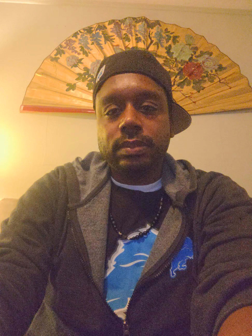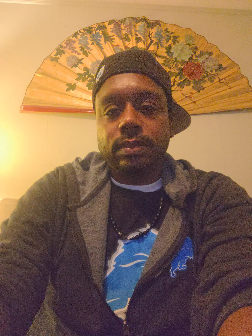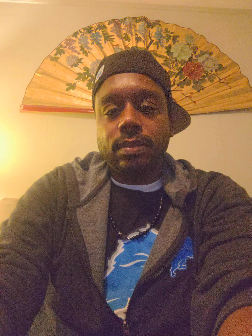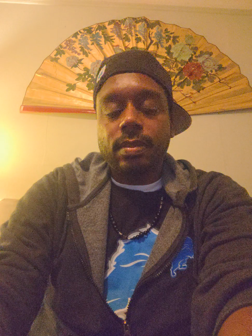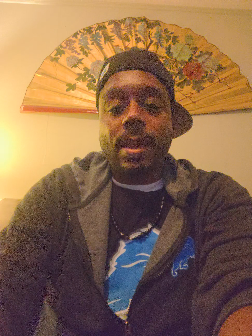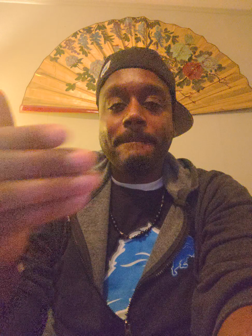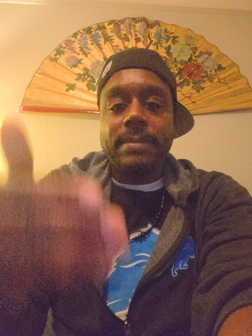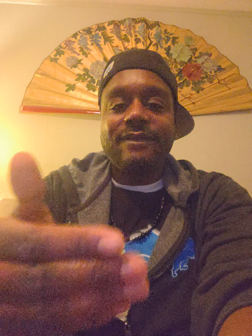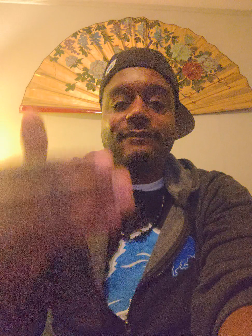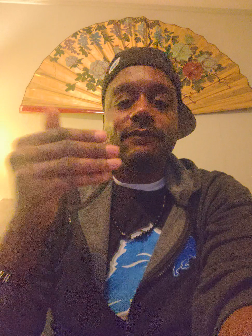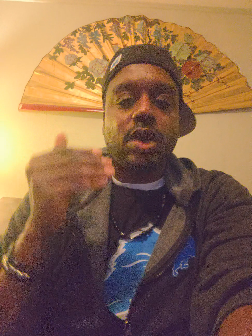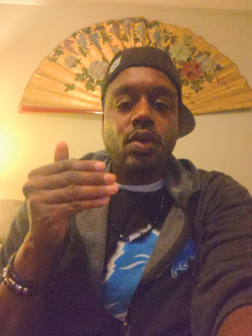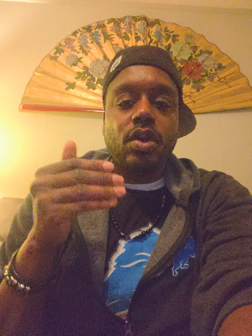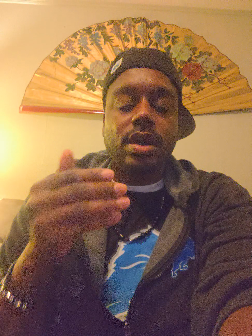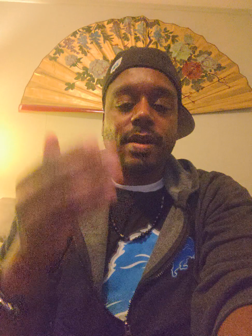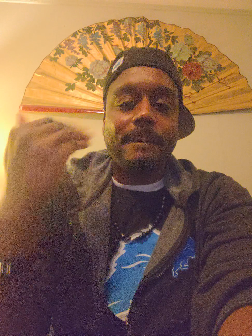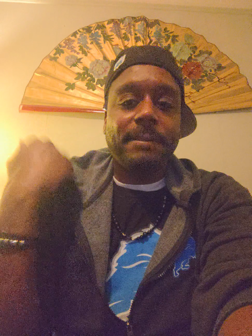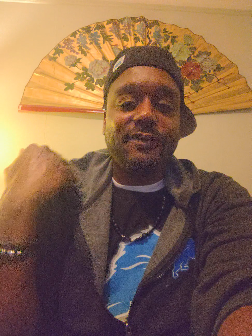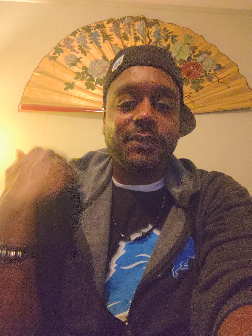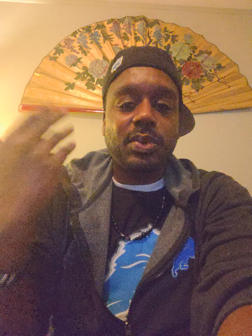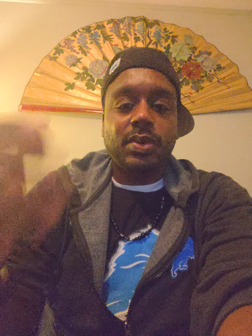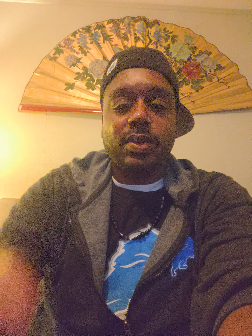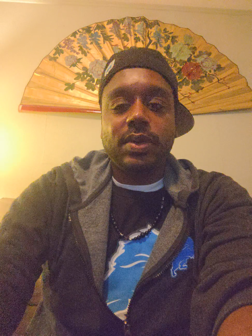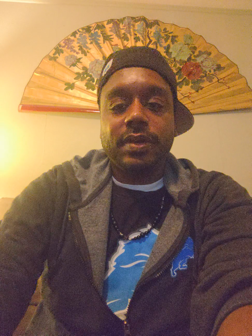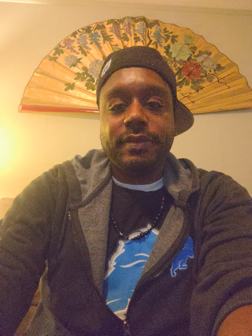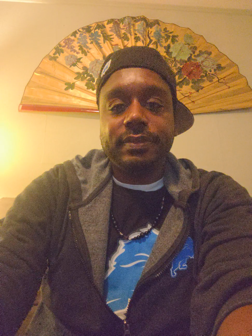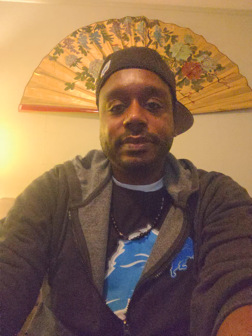before